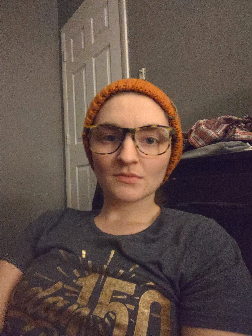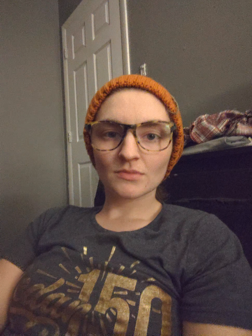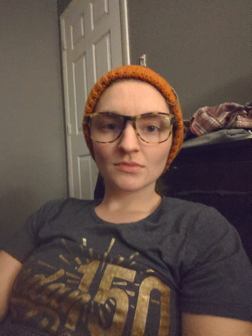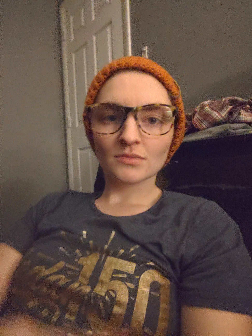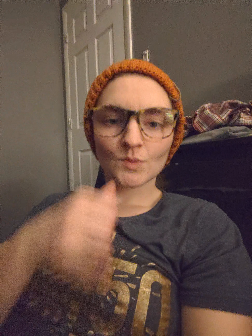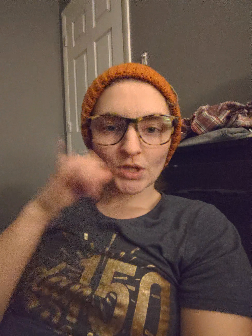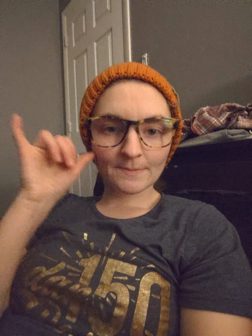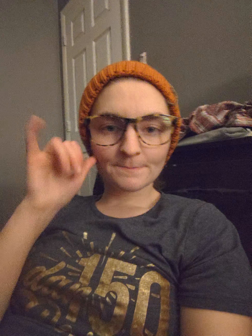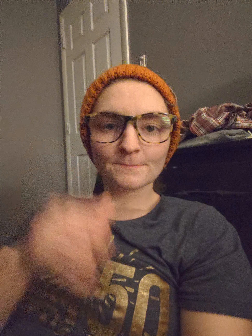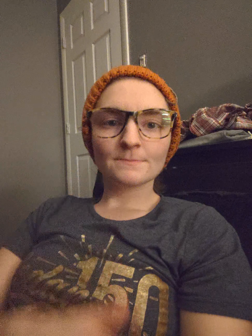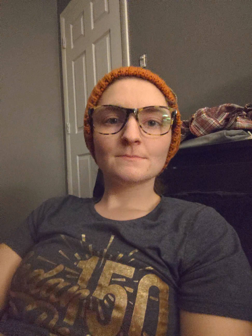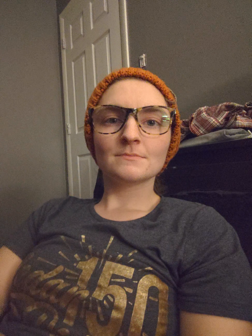yesterday